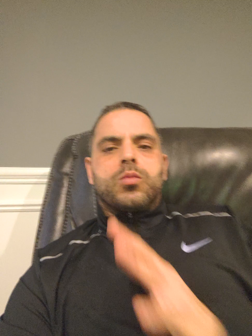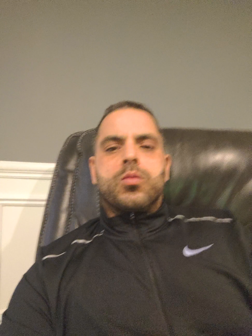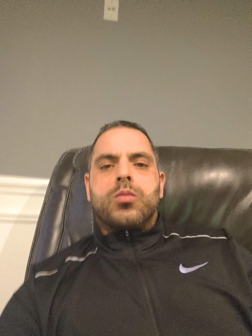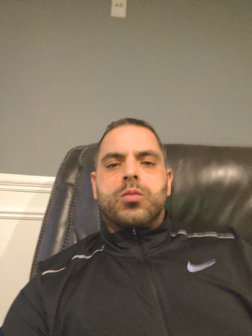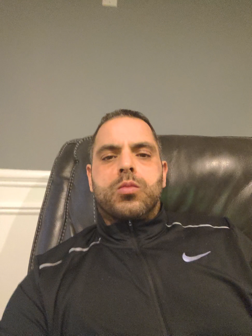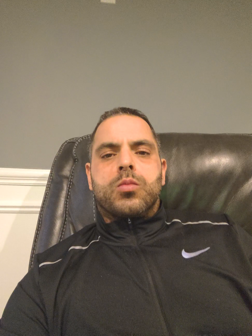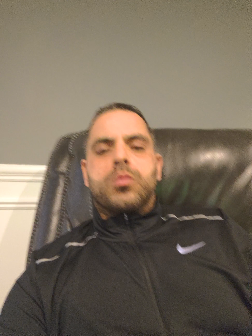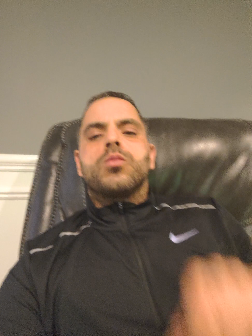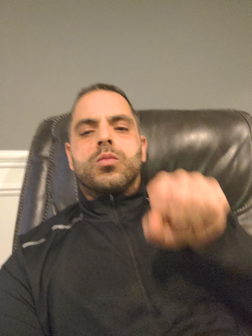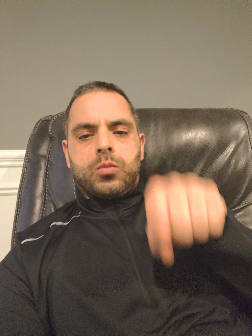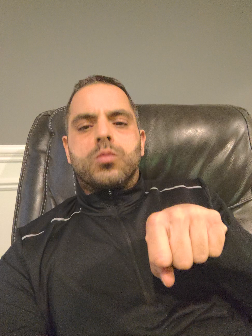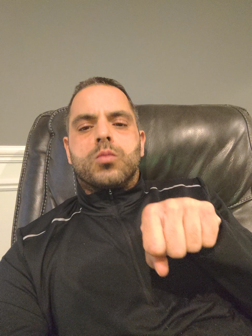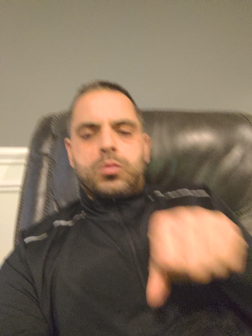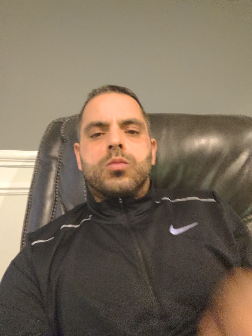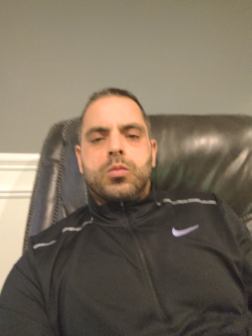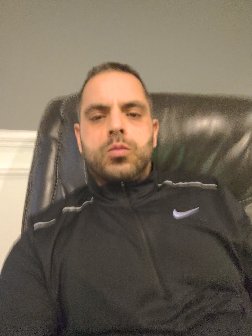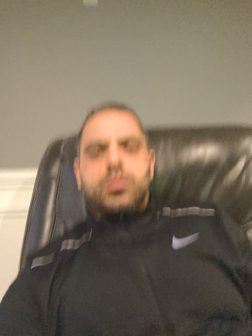can